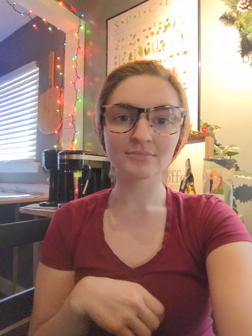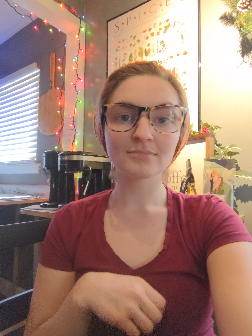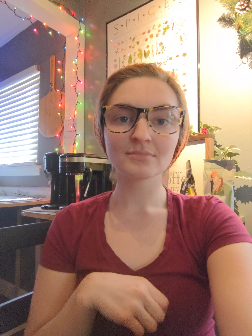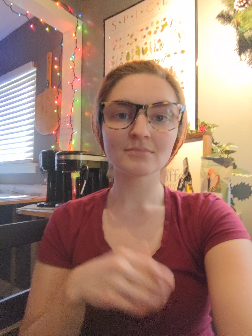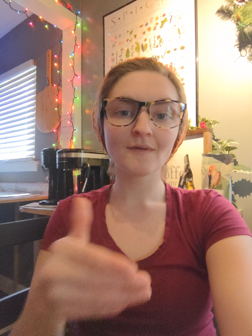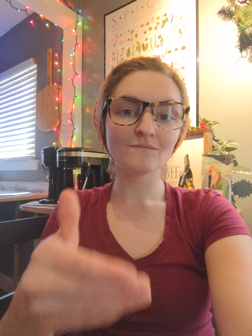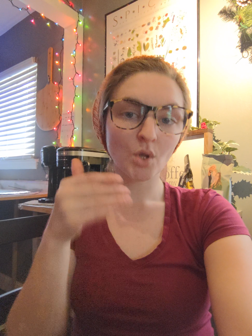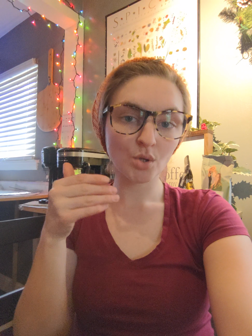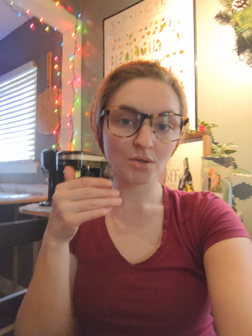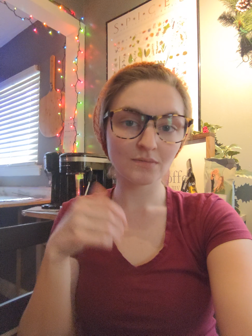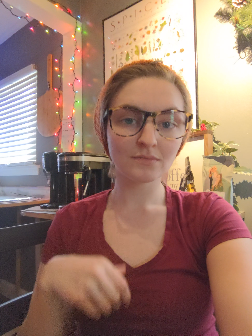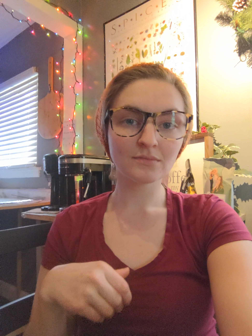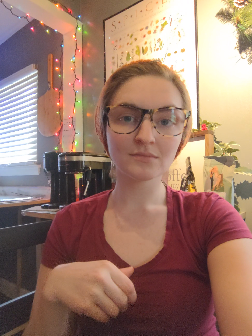before